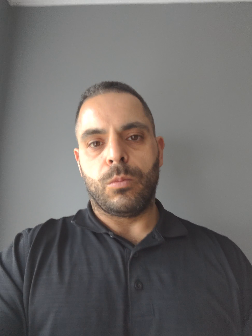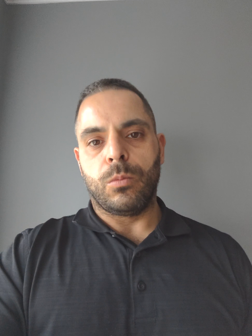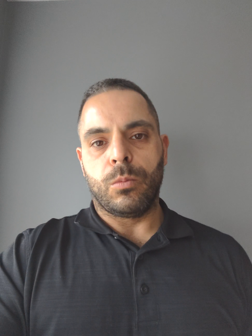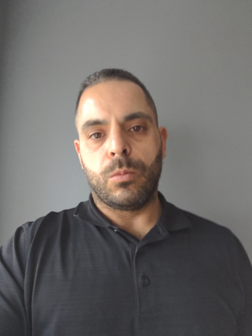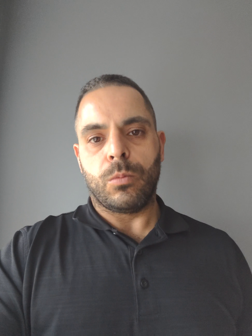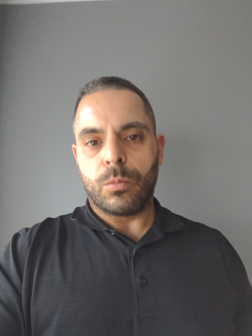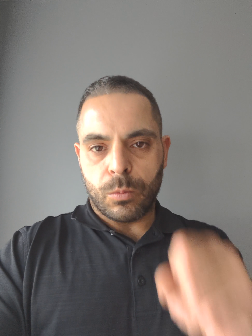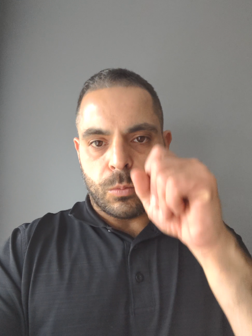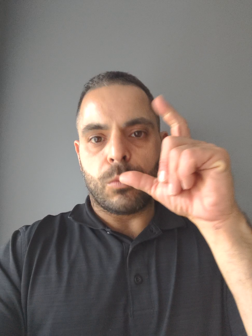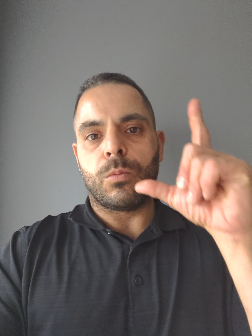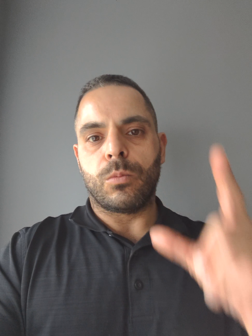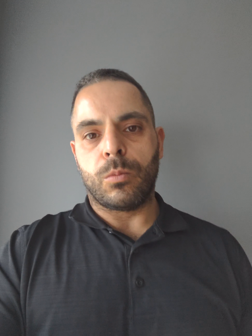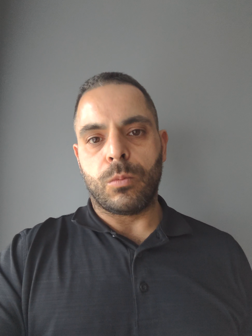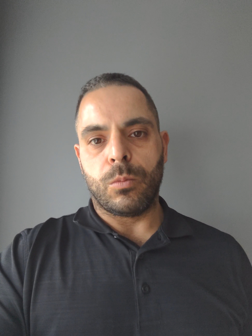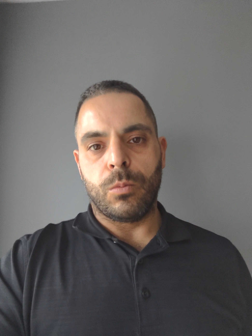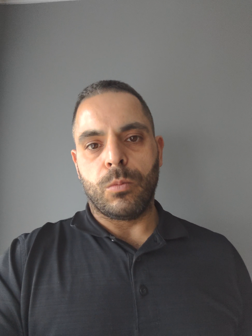awake